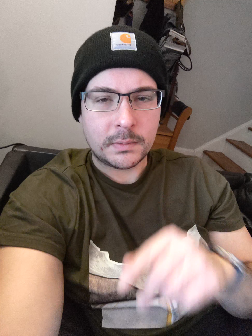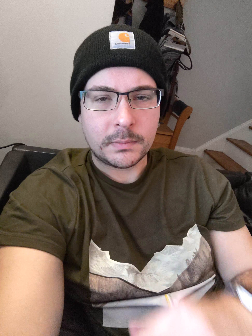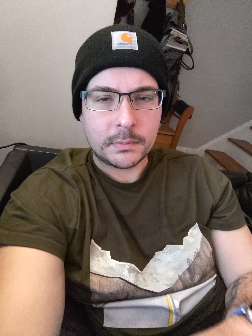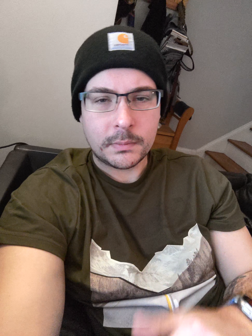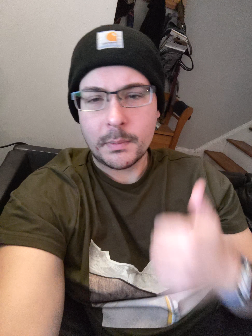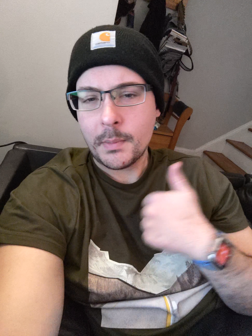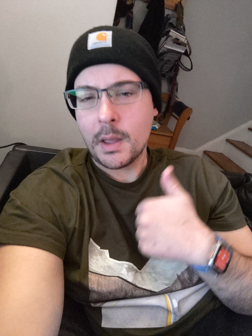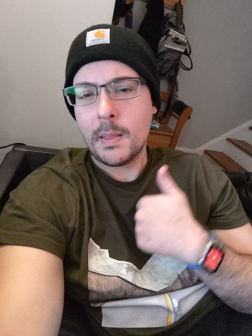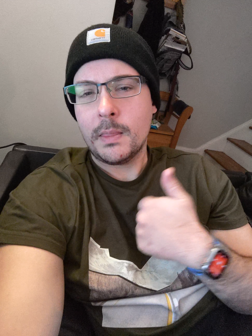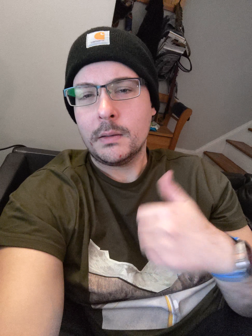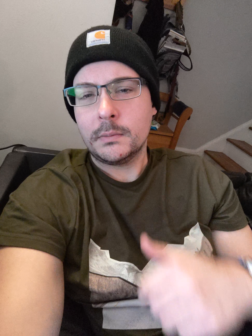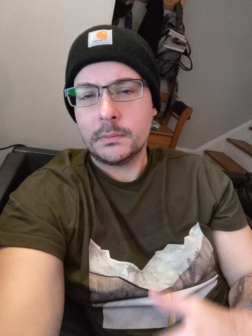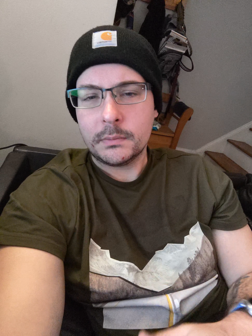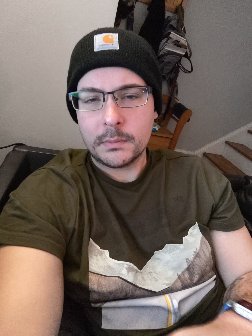bath